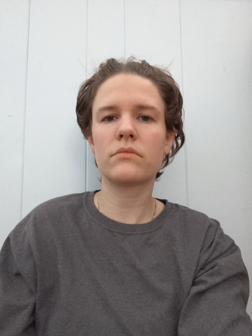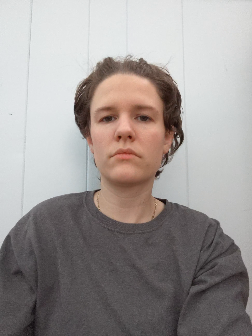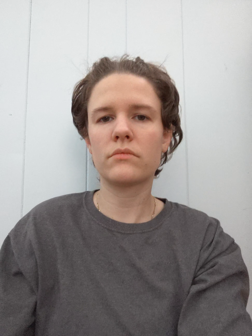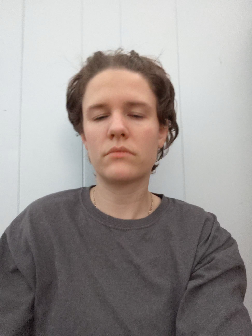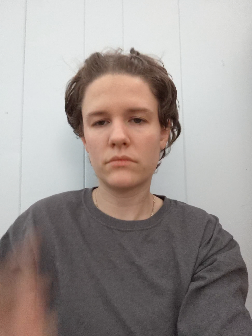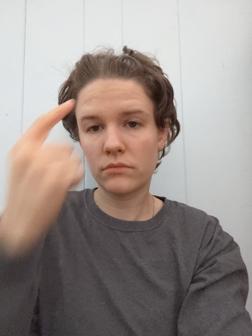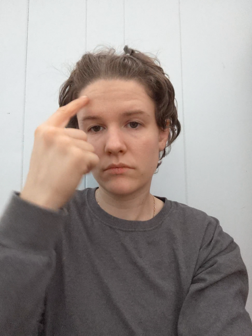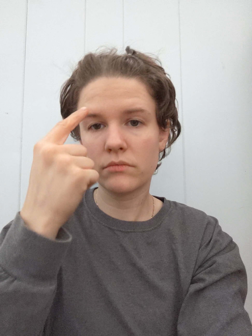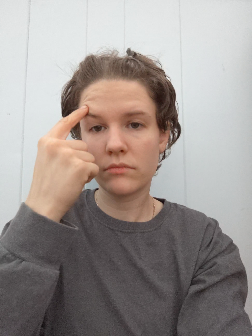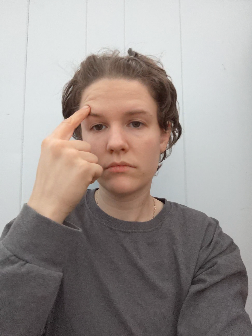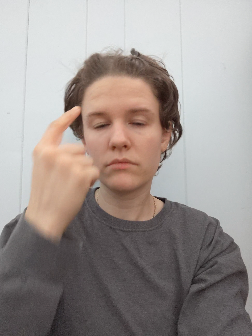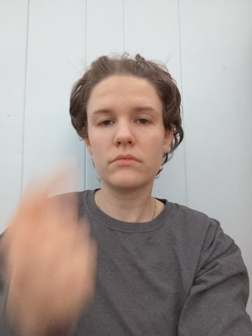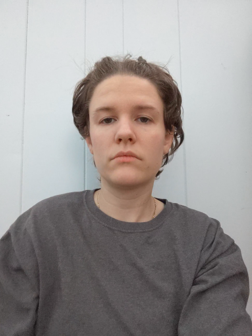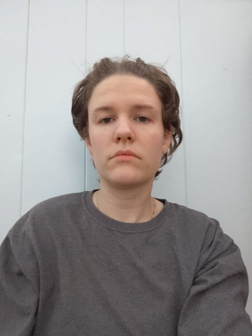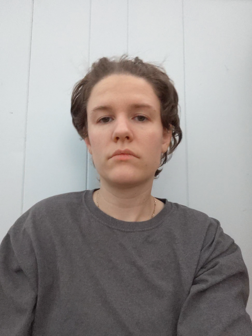think